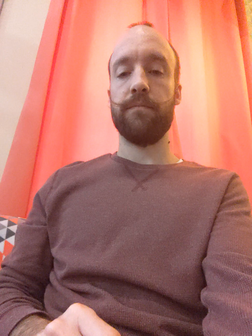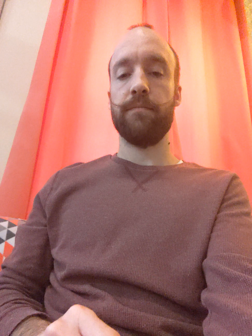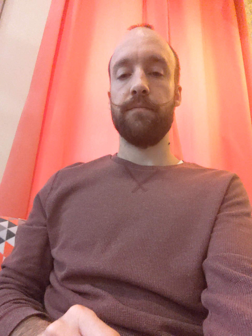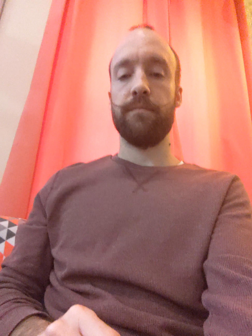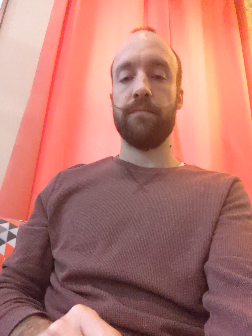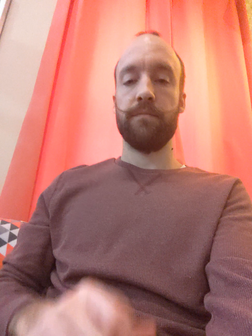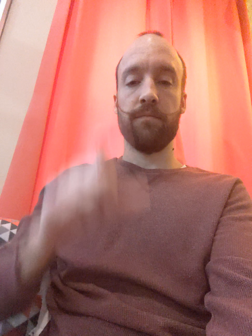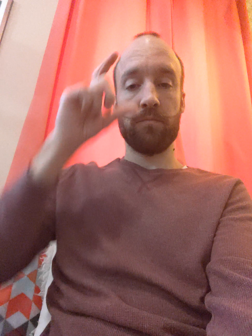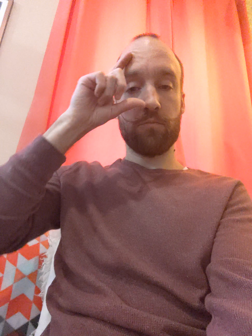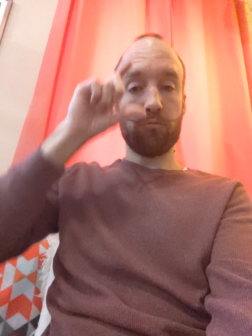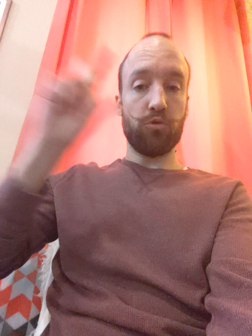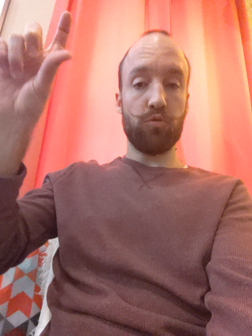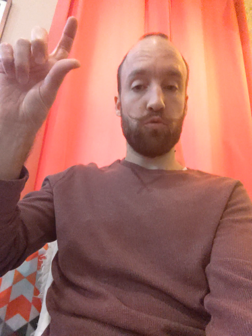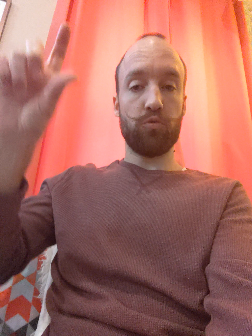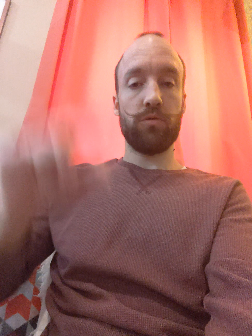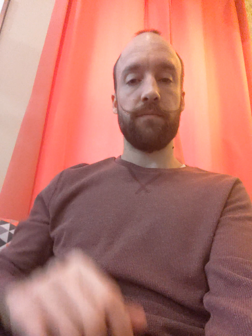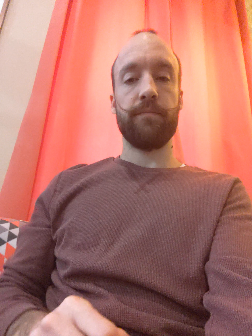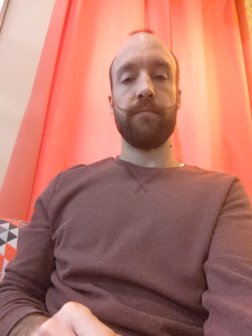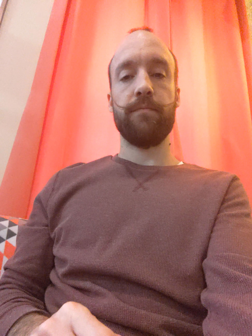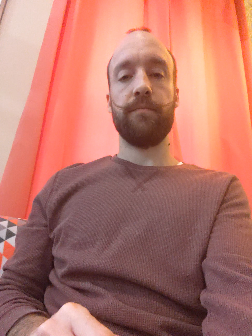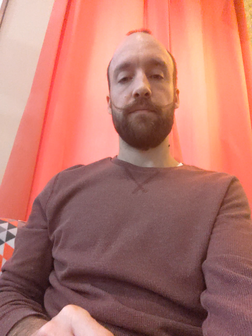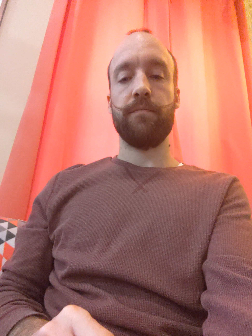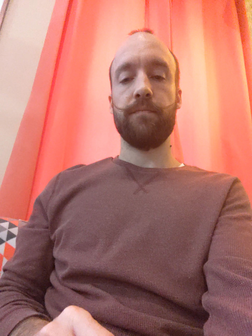moon